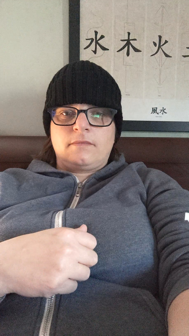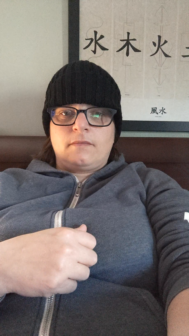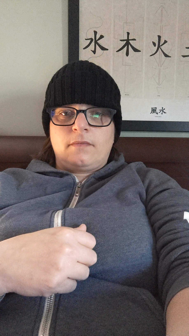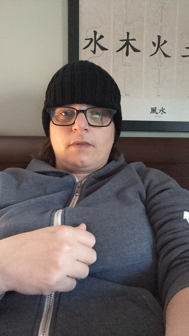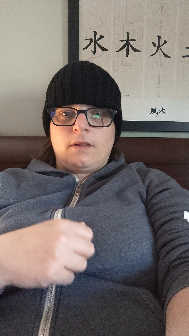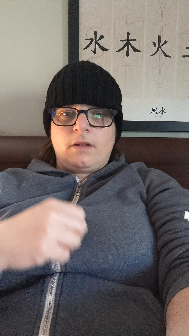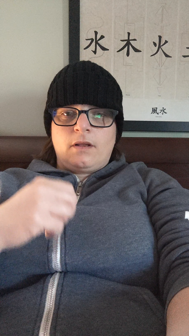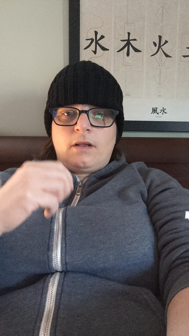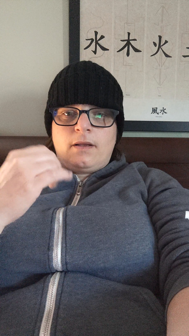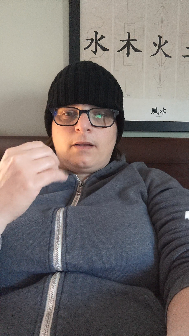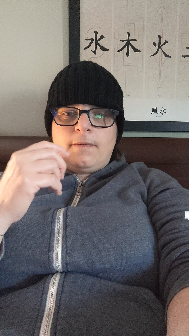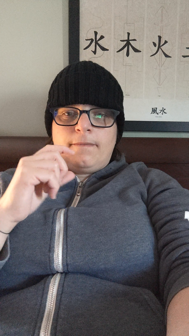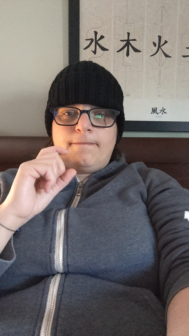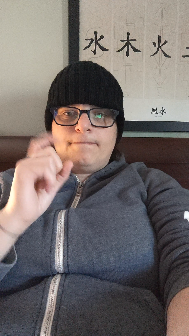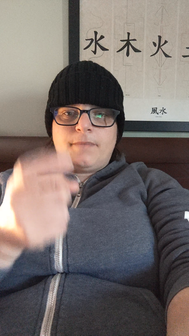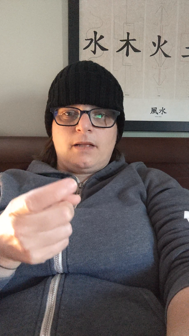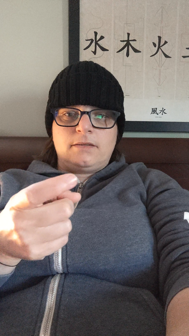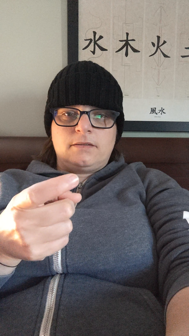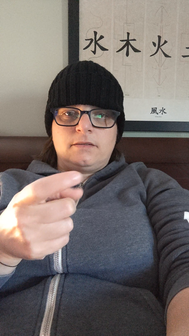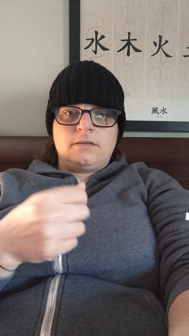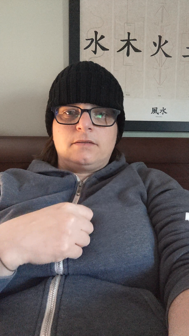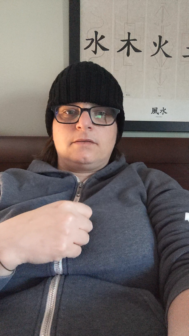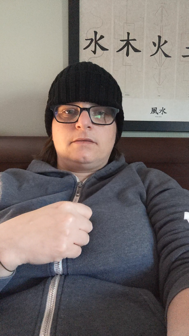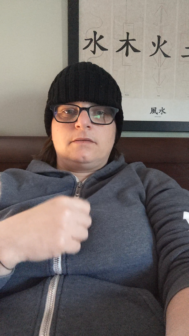present